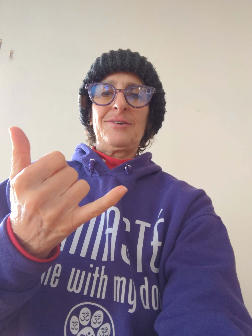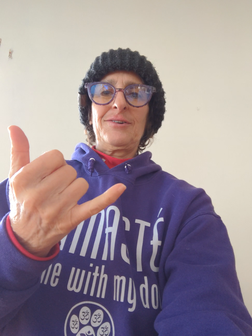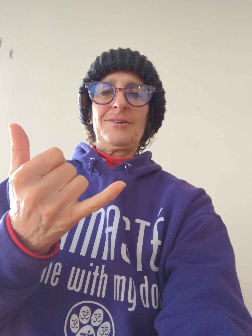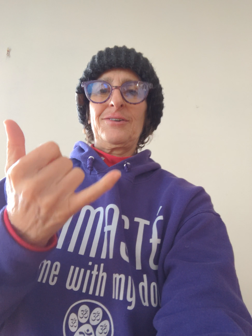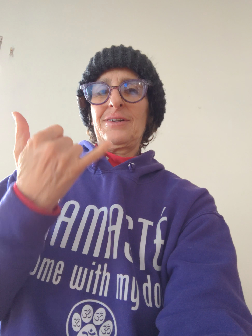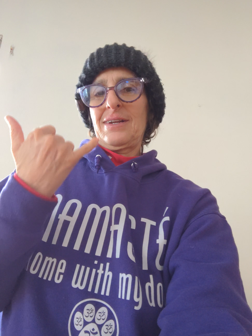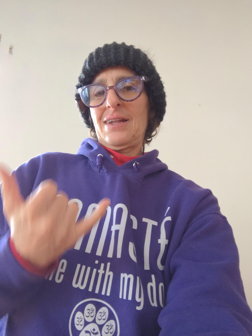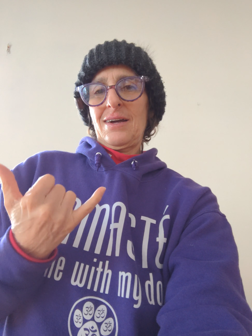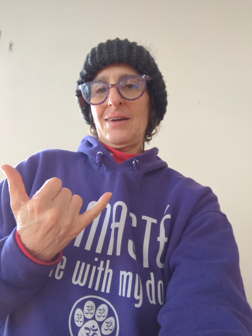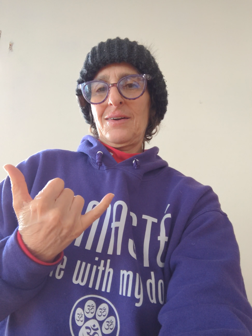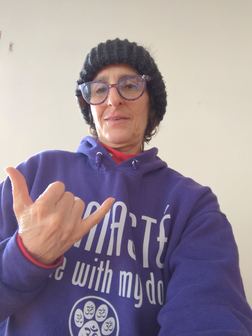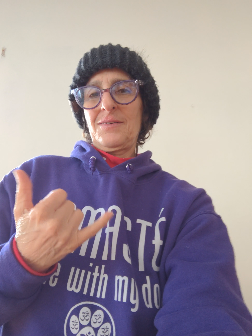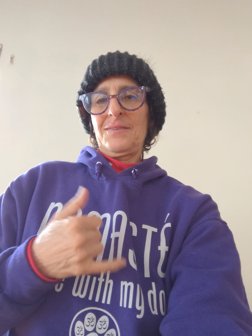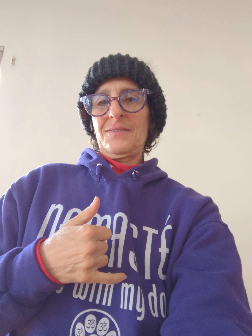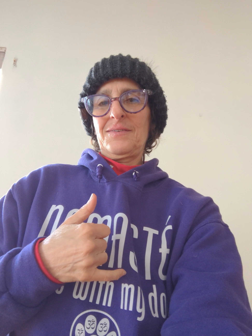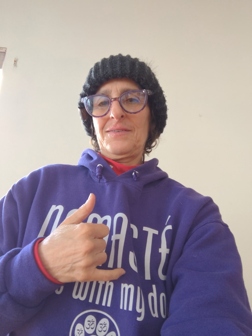now